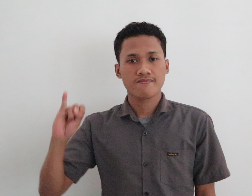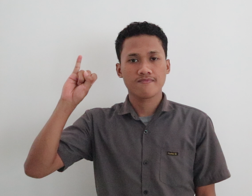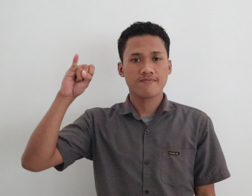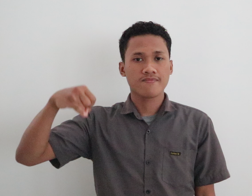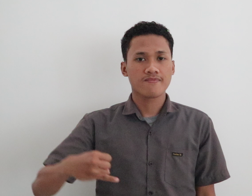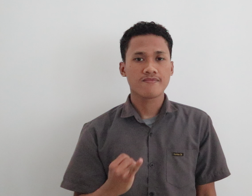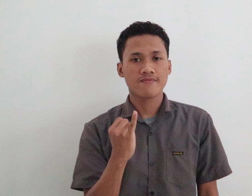J